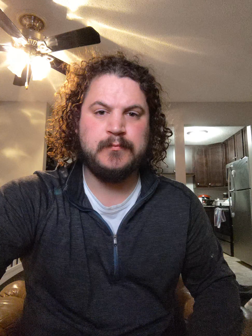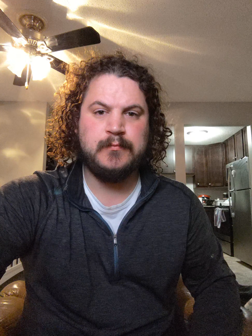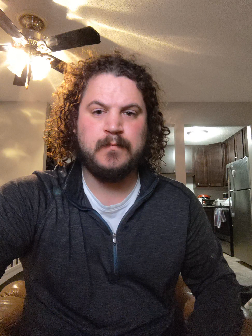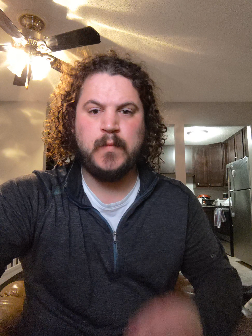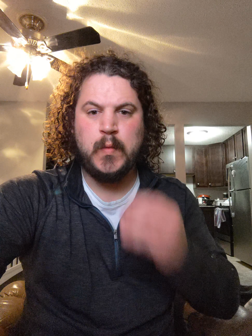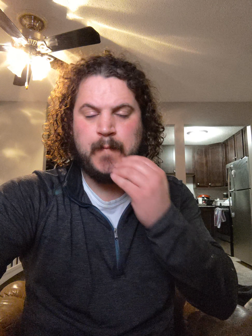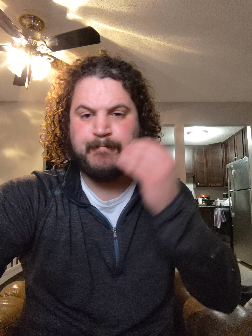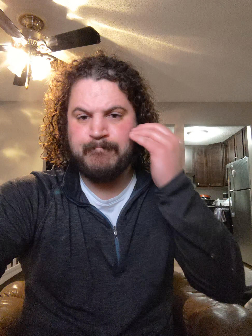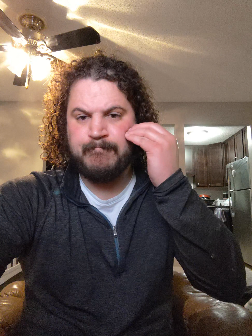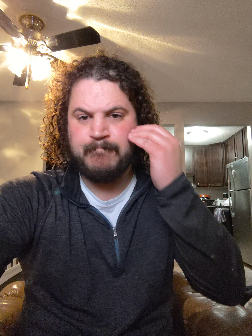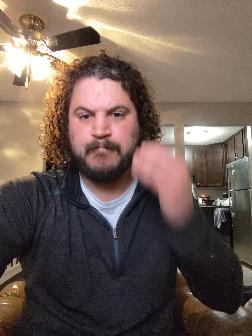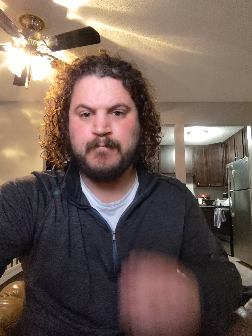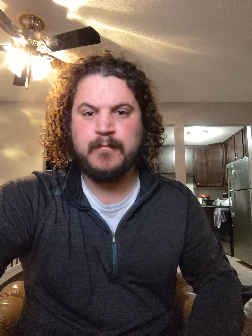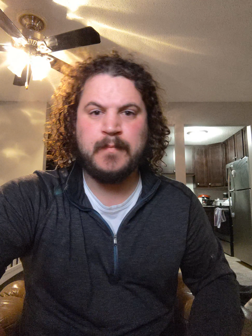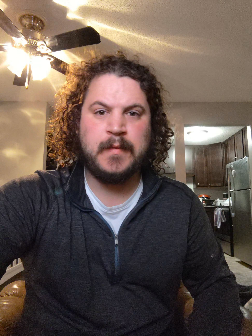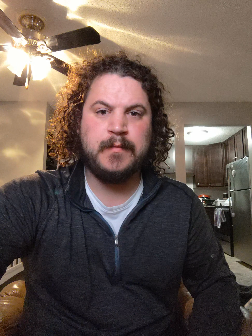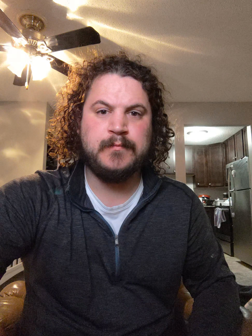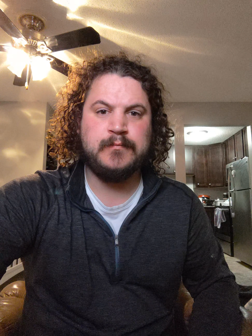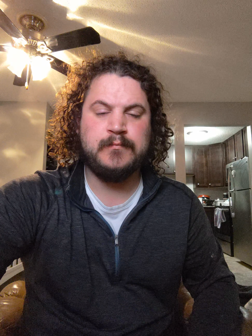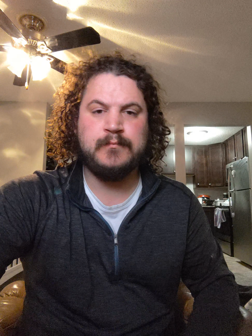home